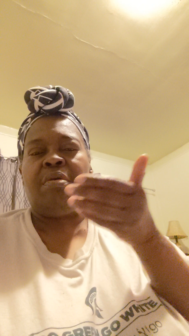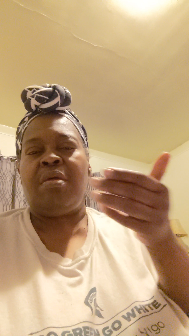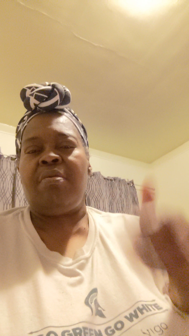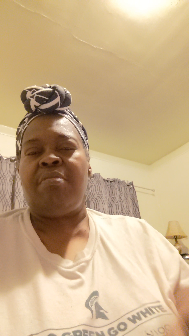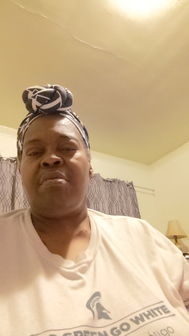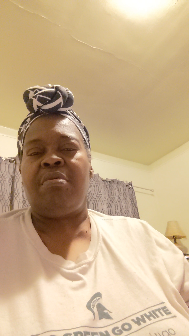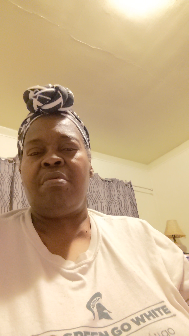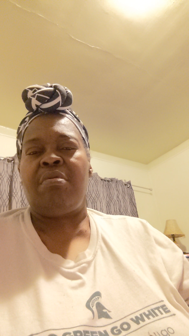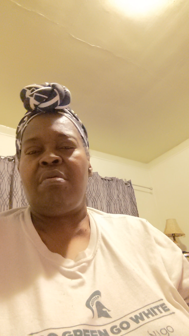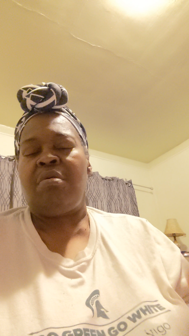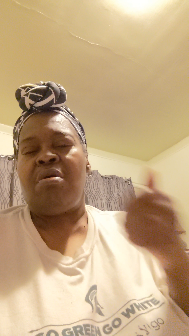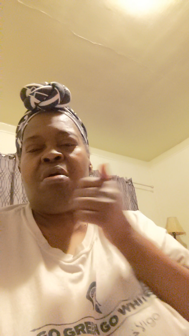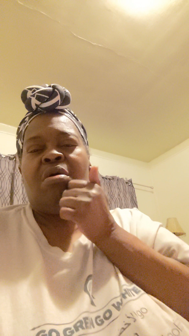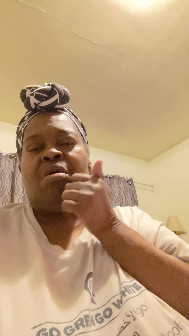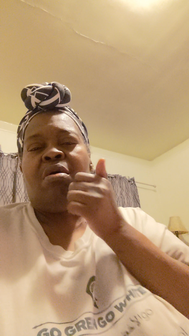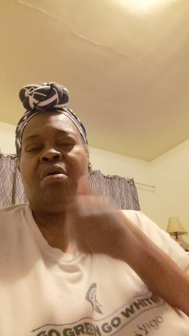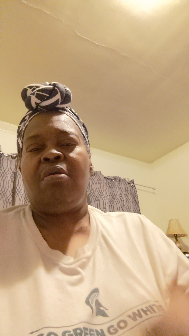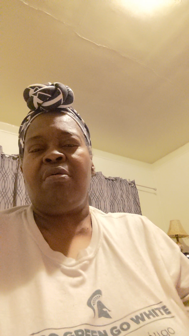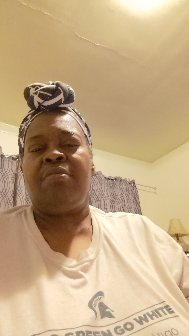hug